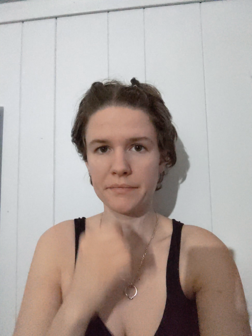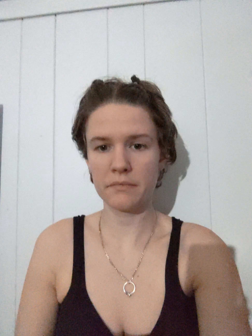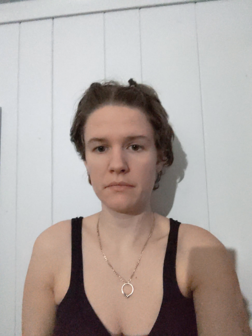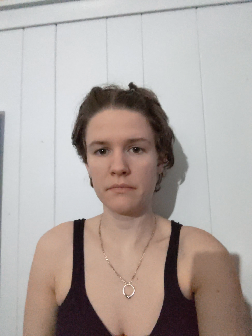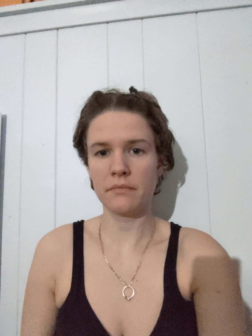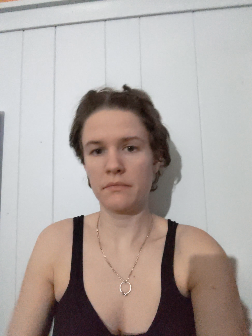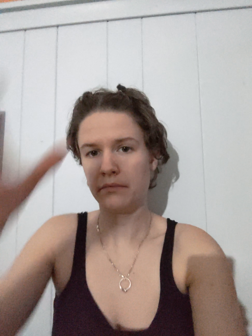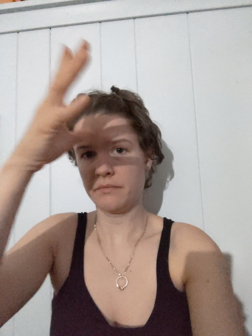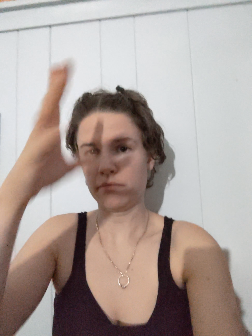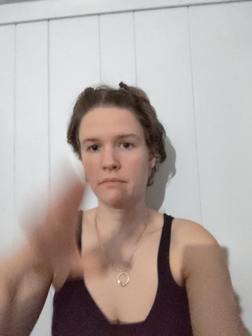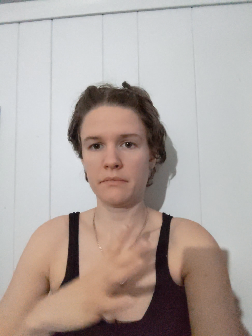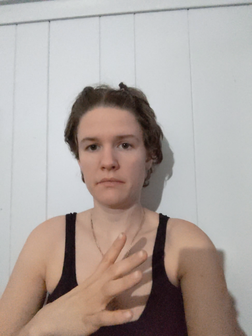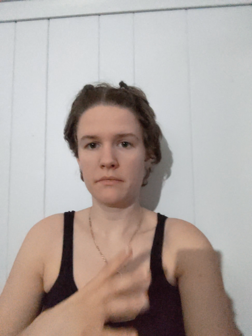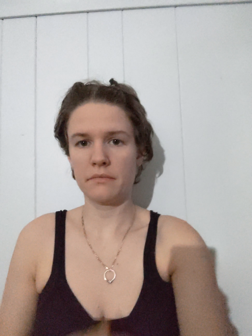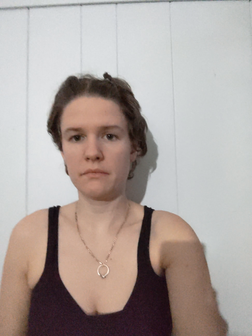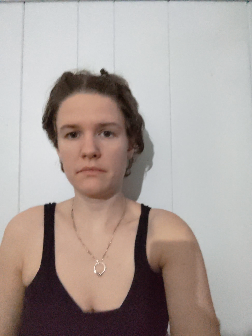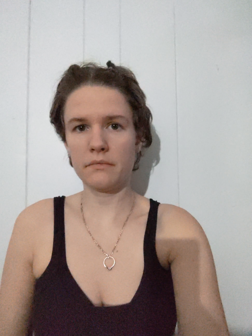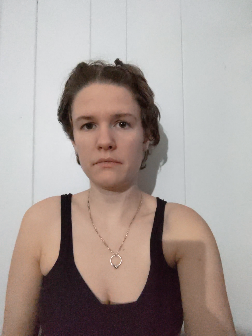man